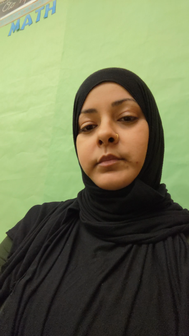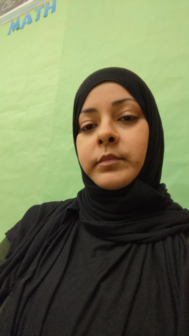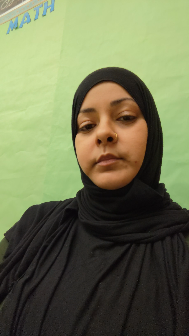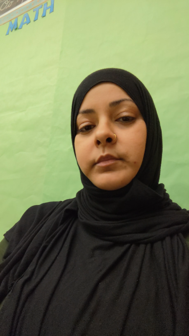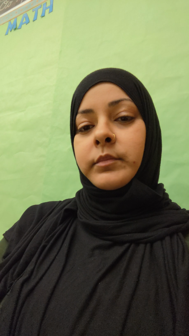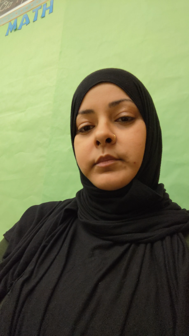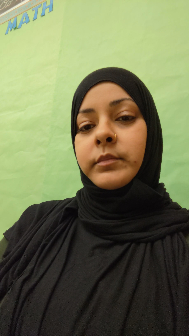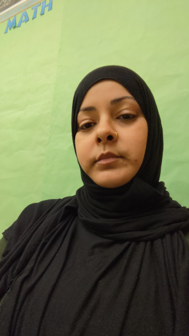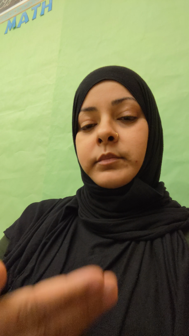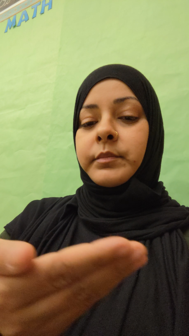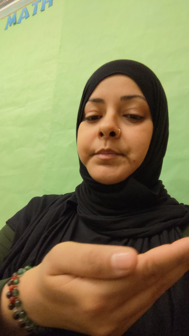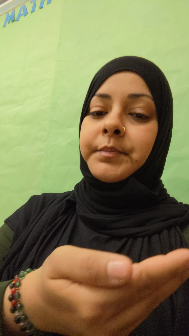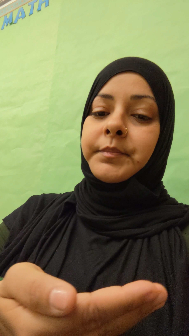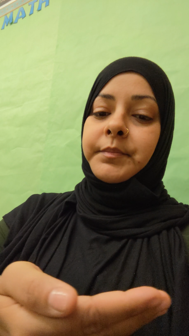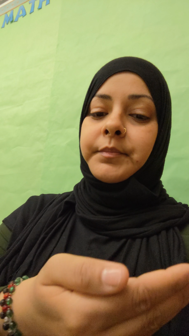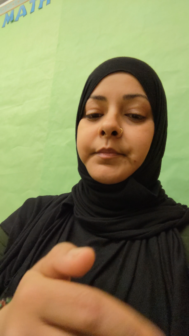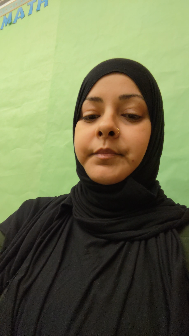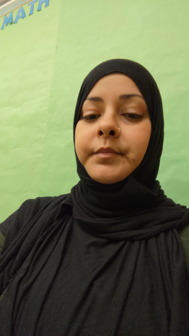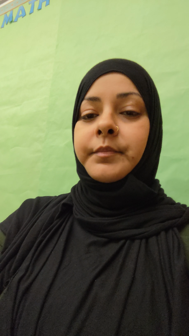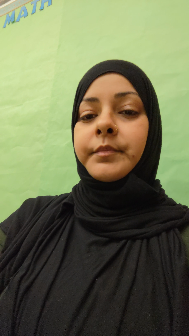baby